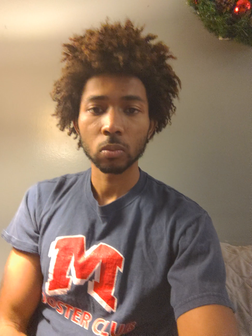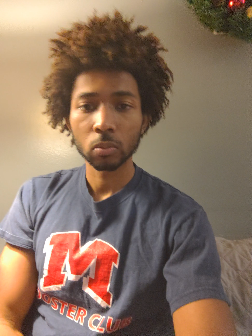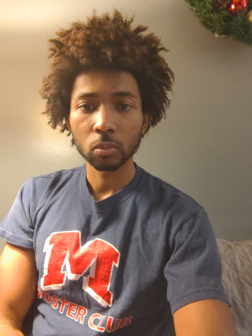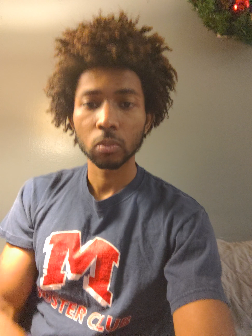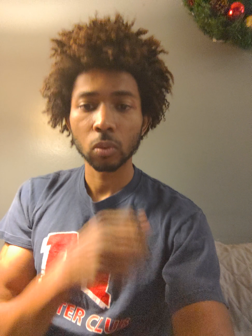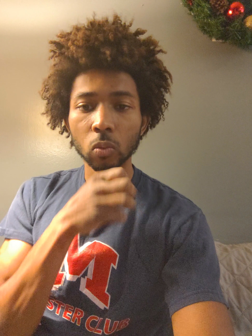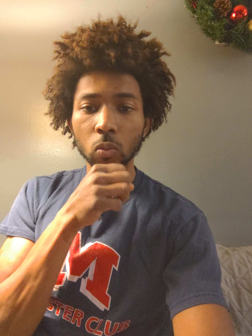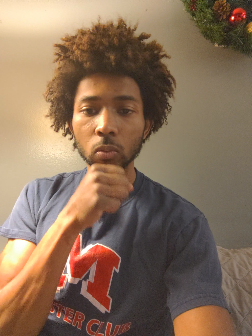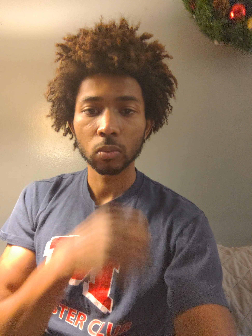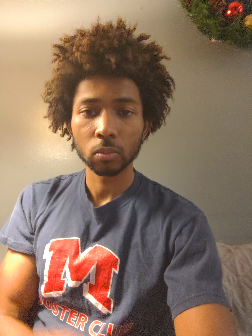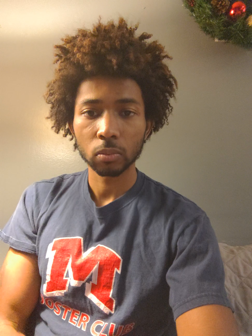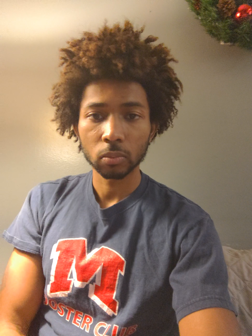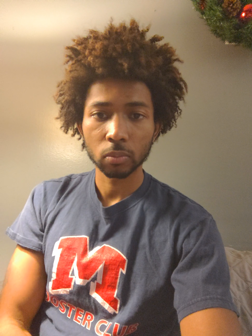orange